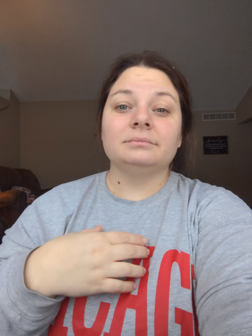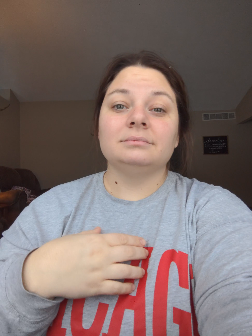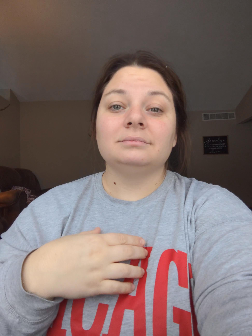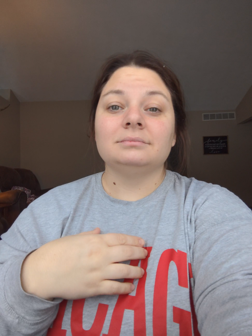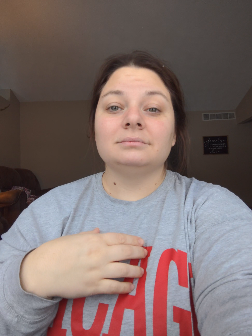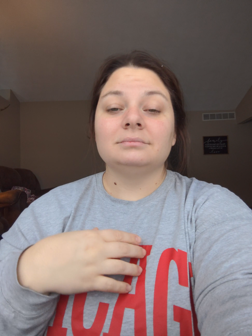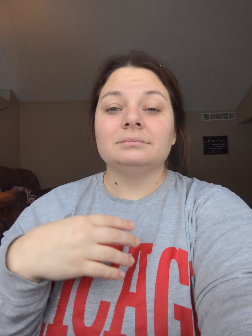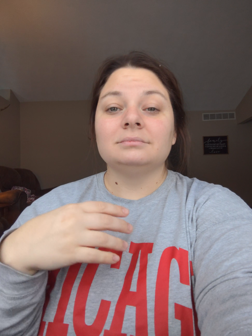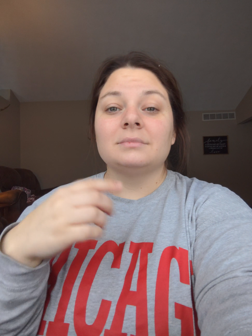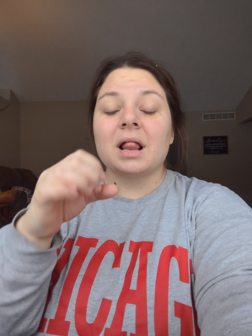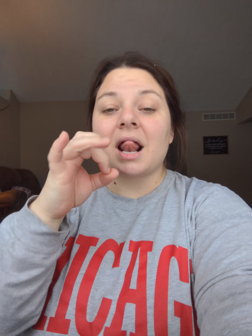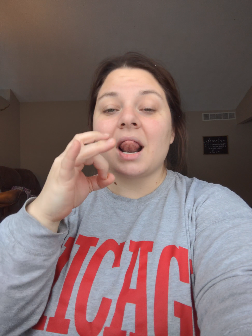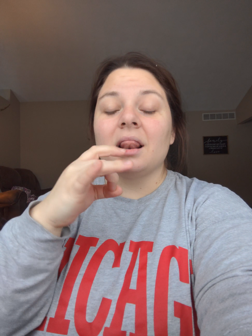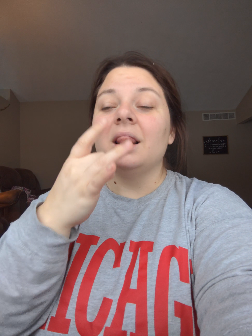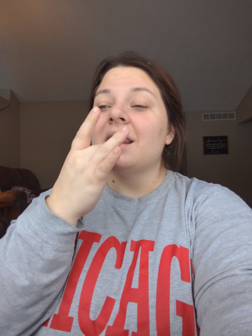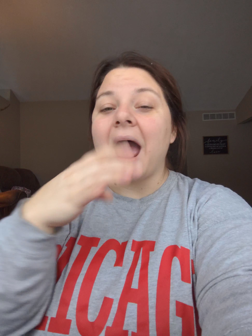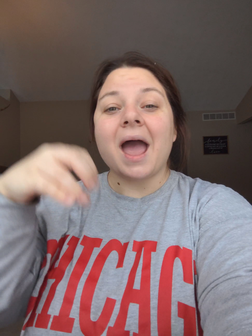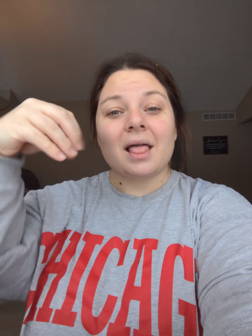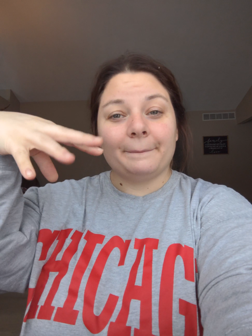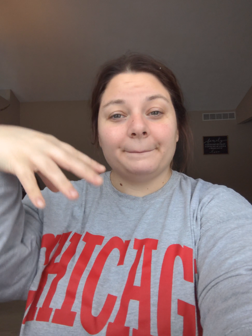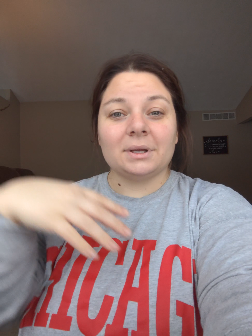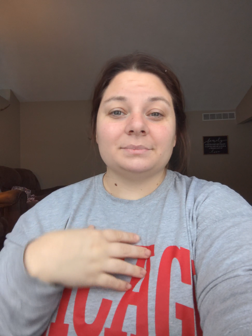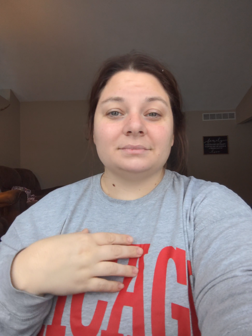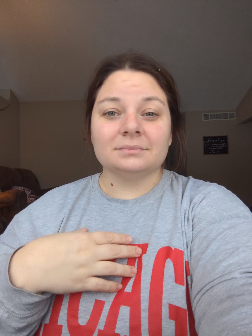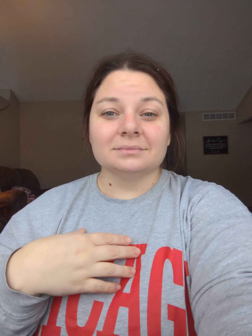lamp